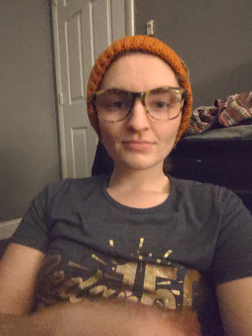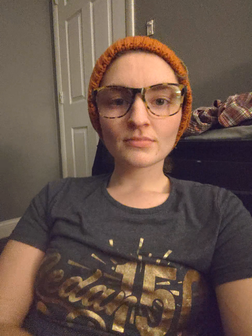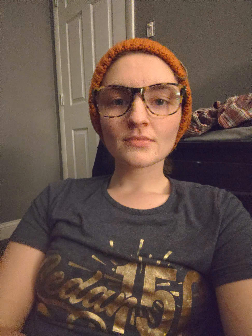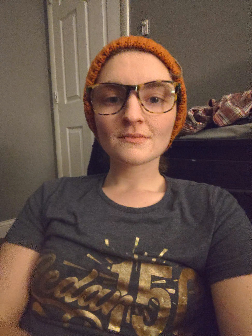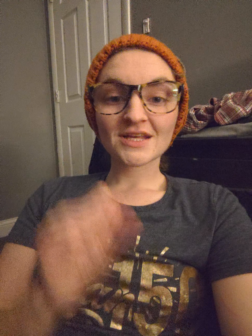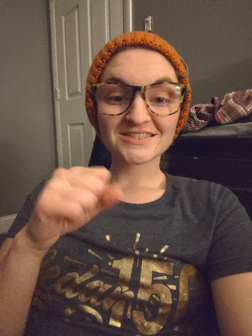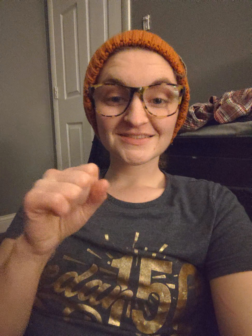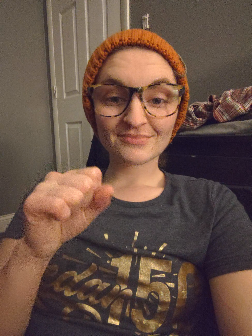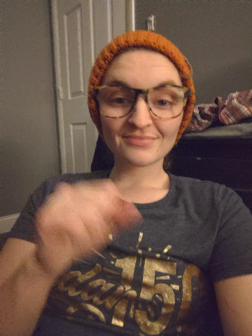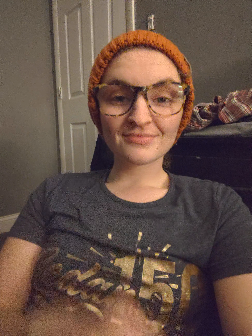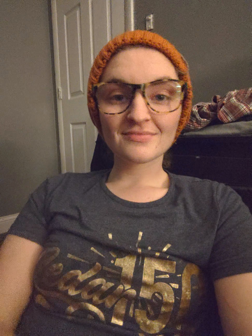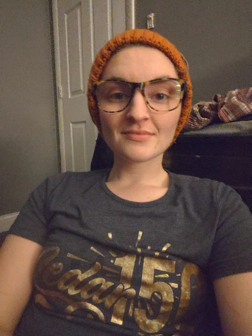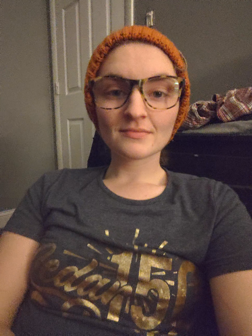yes